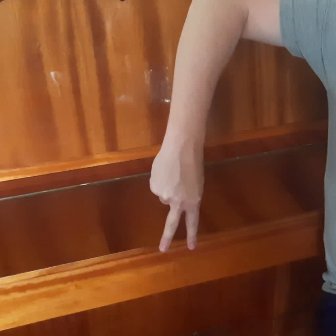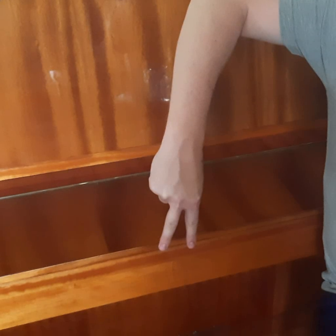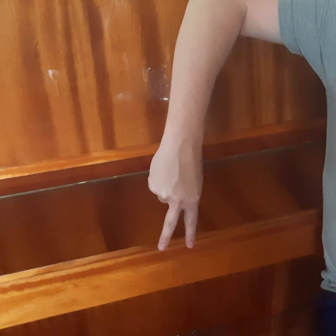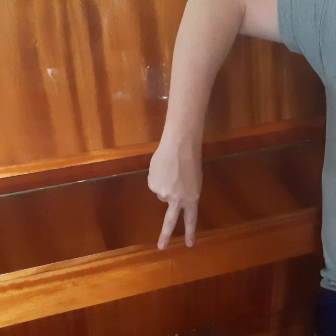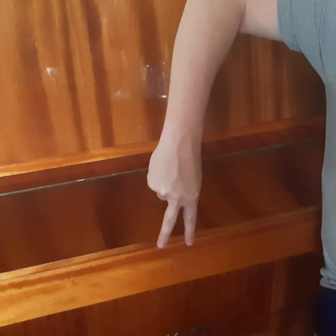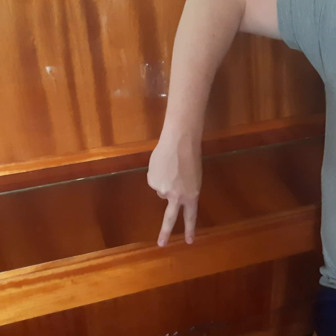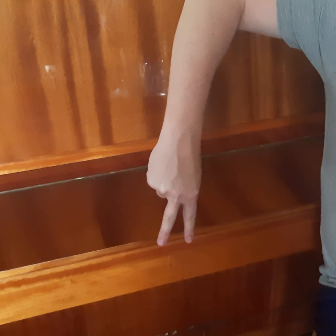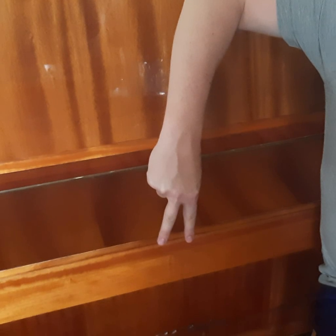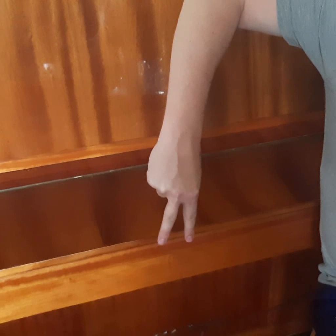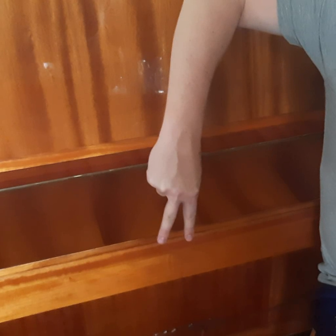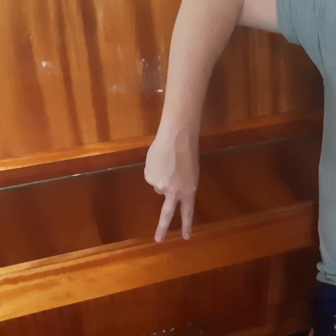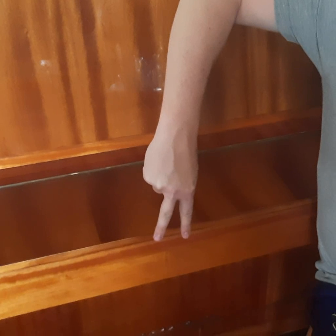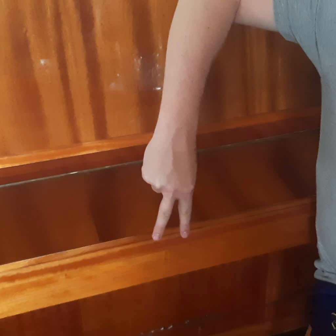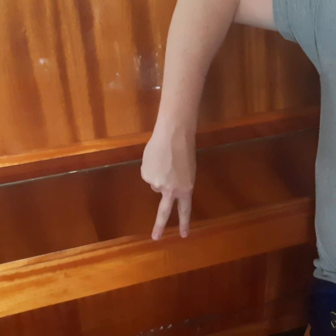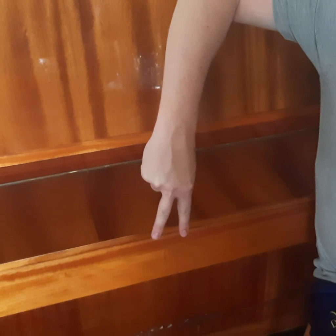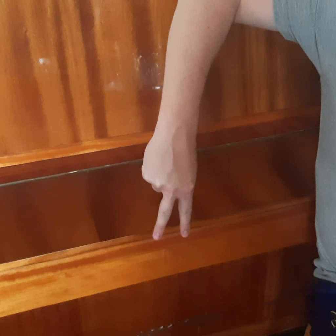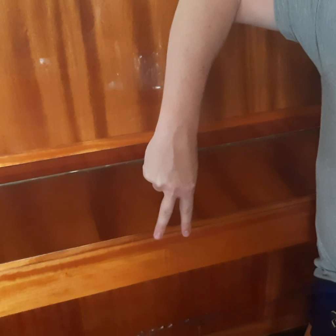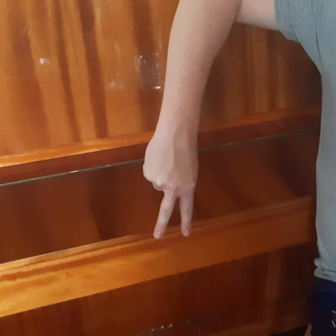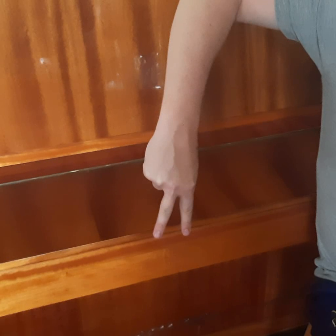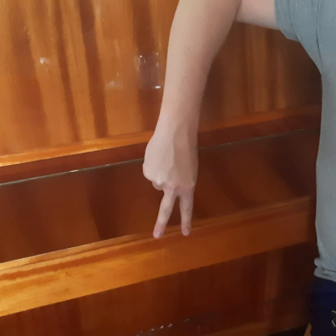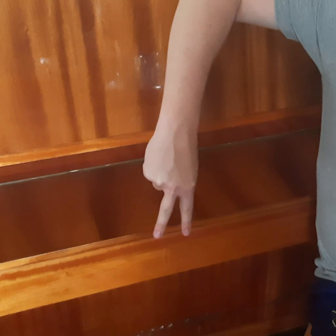Л